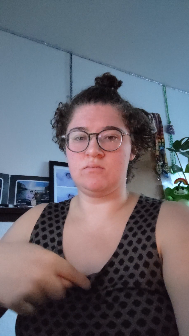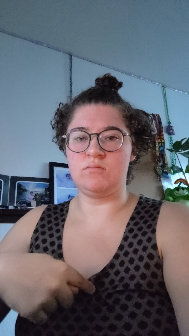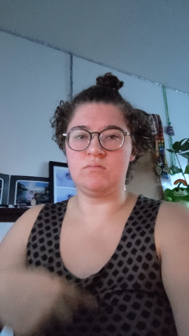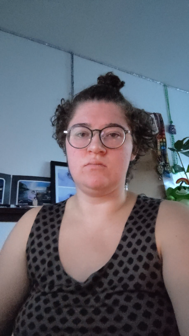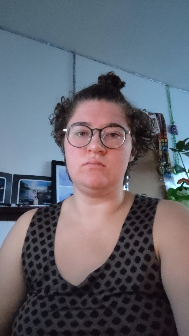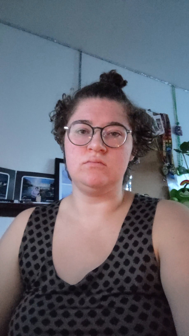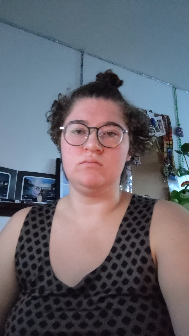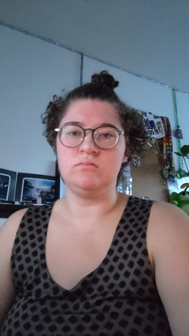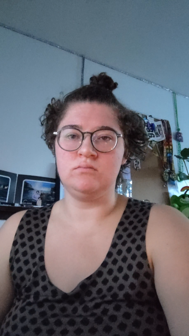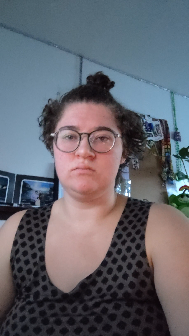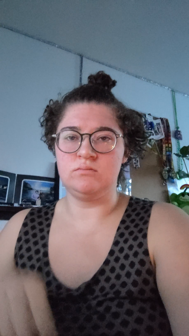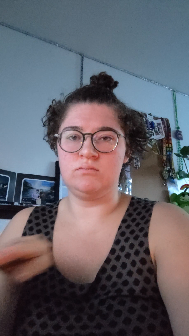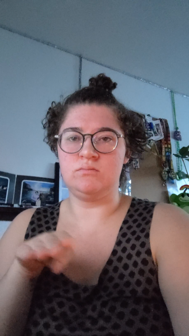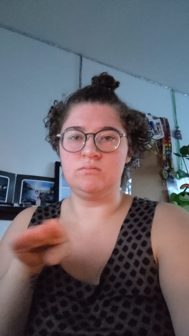boots